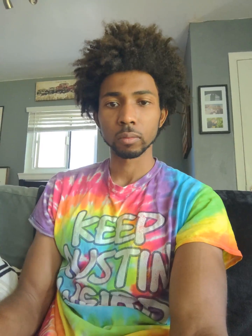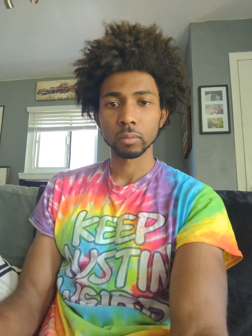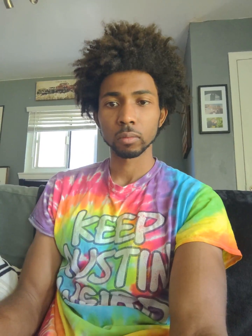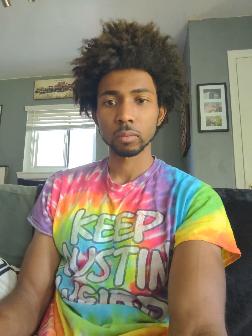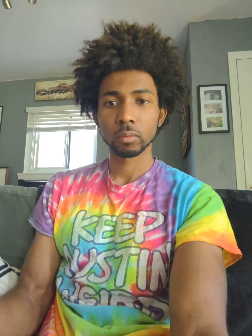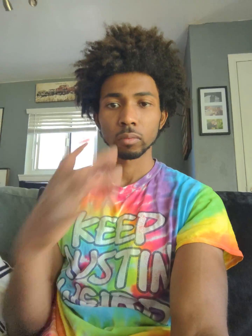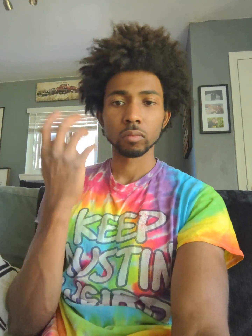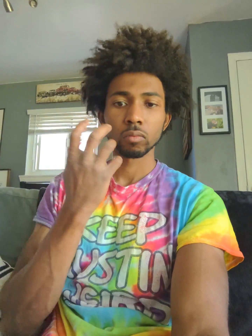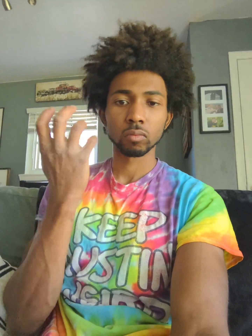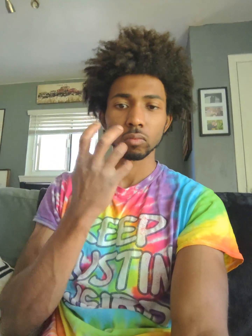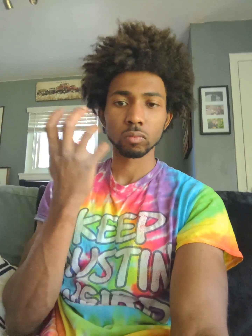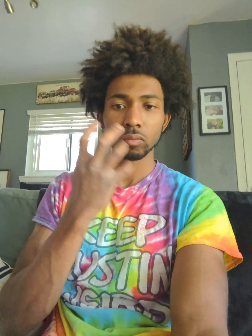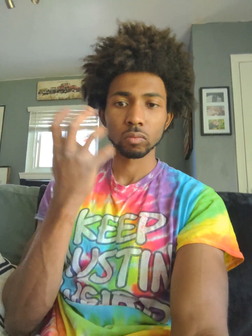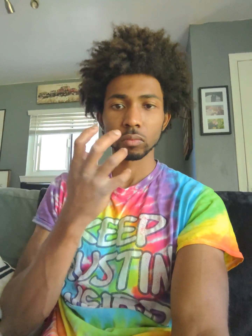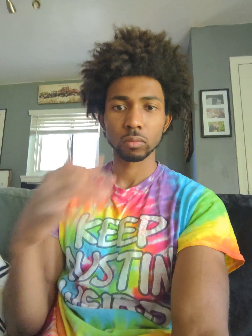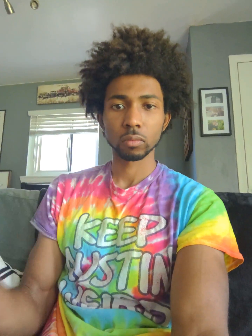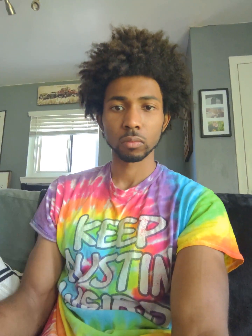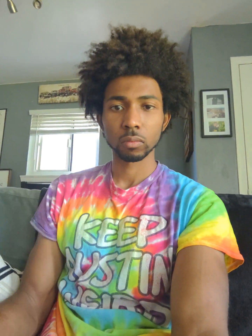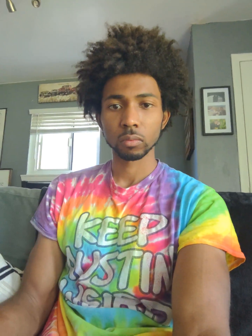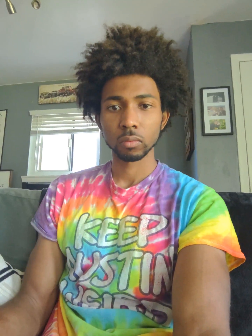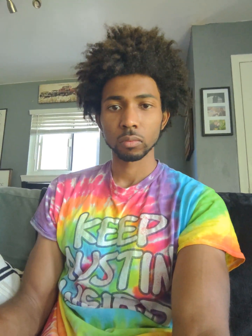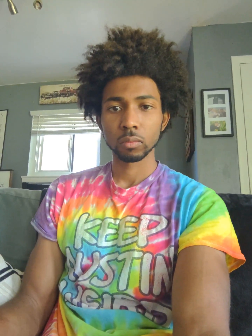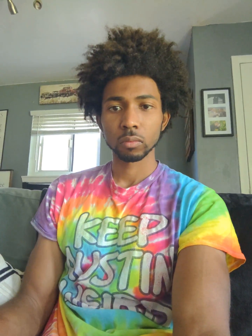shake